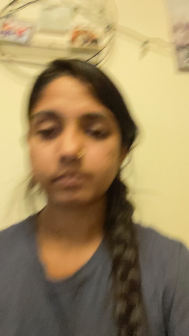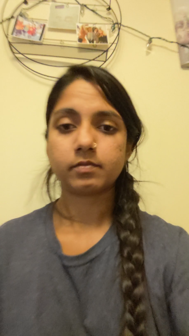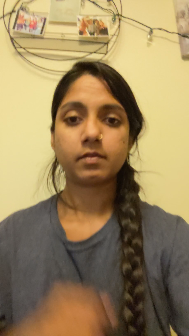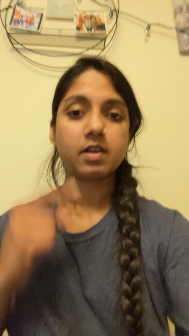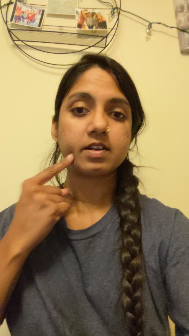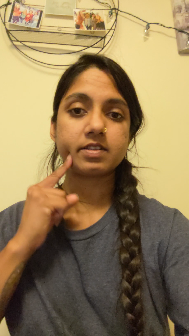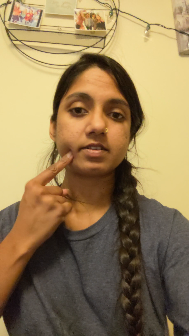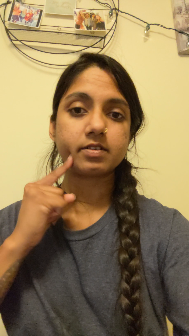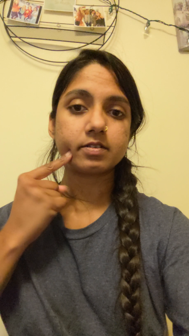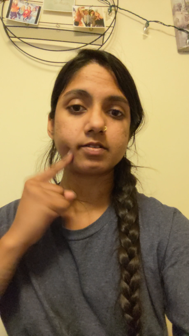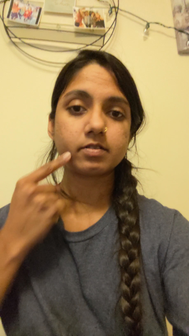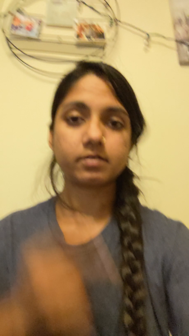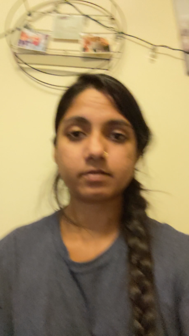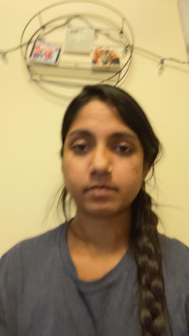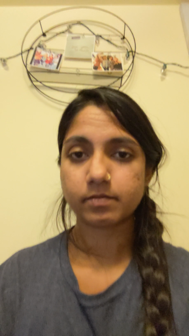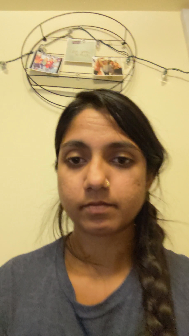candy